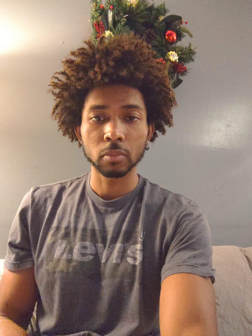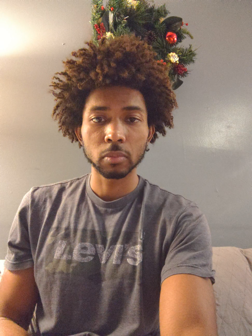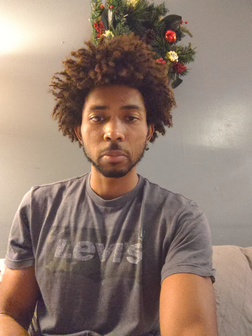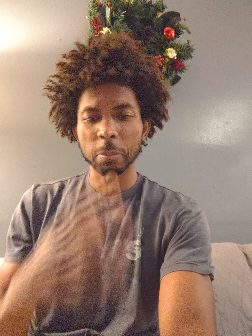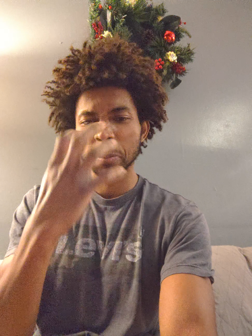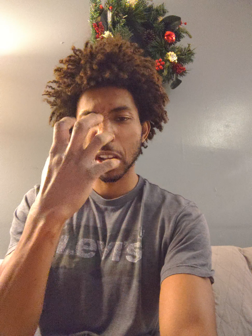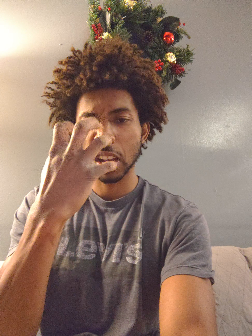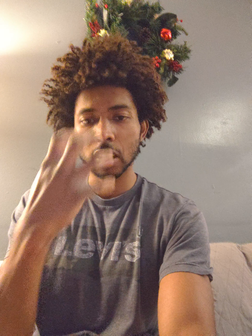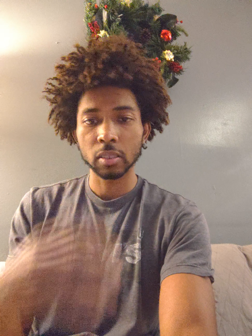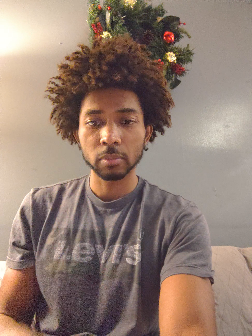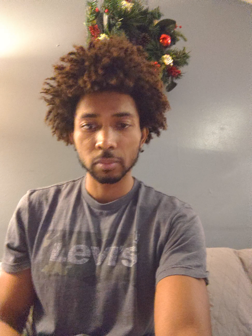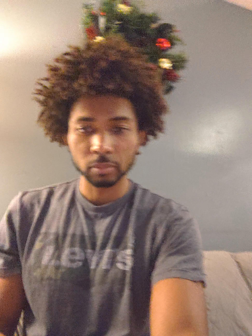mad